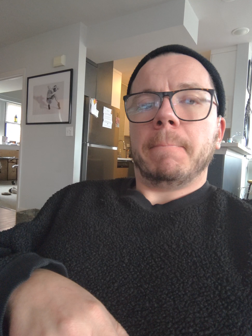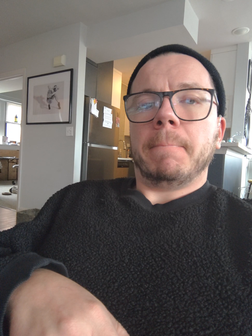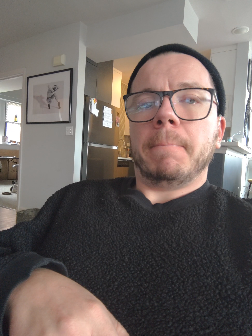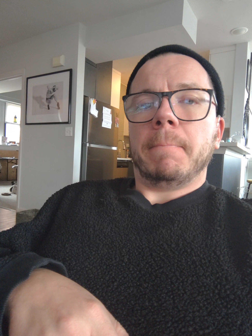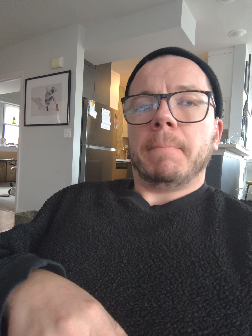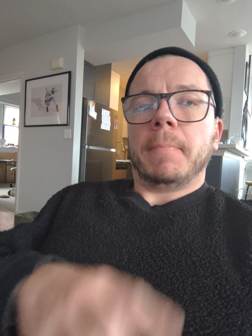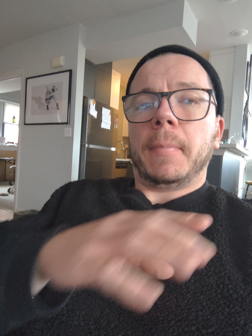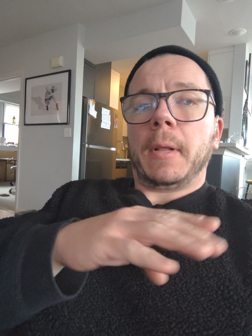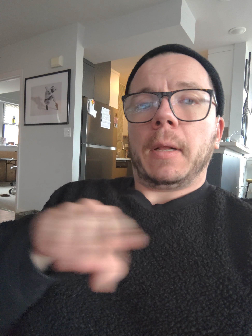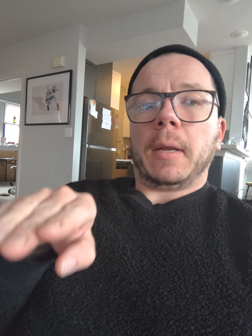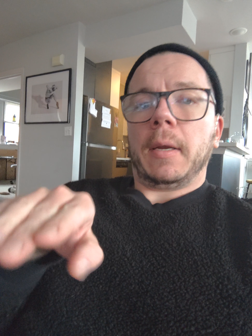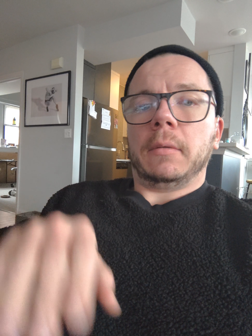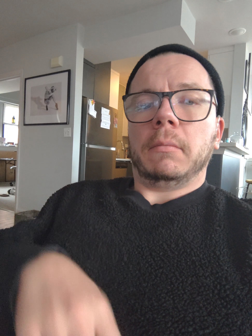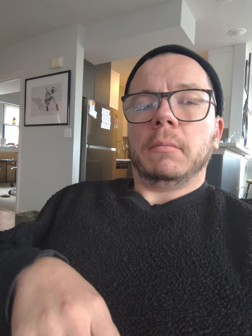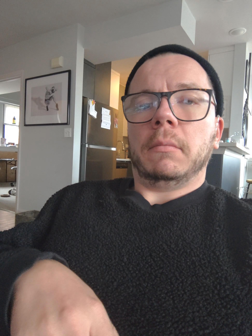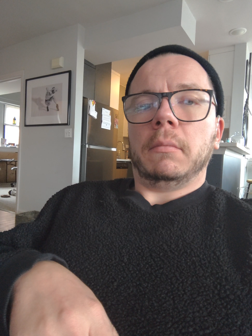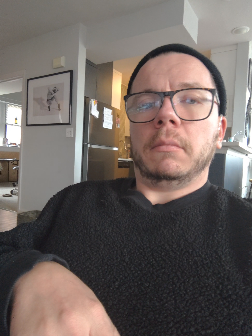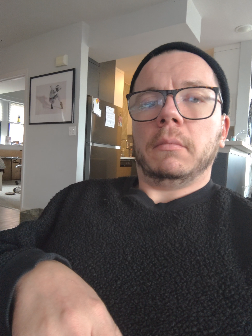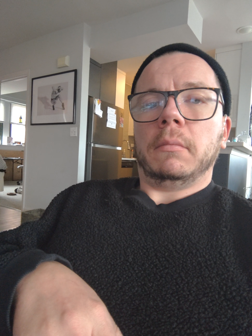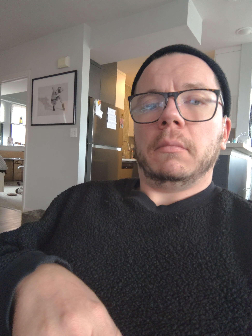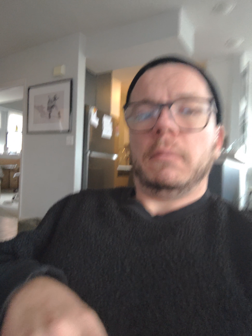clean